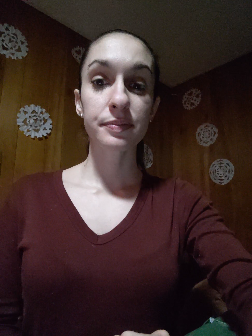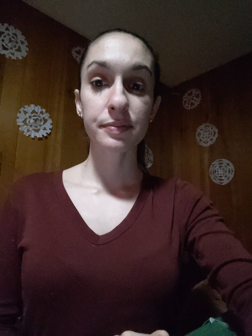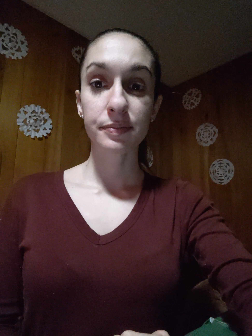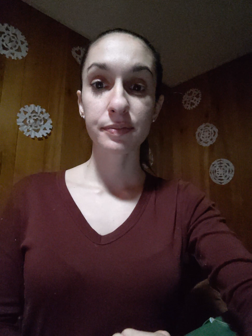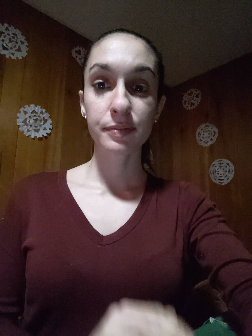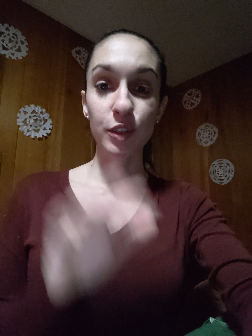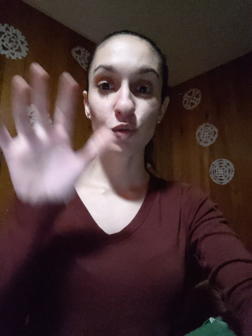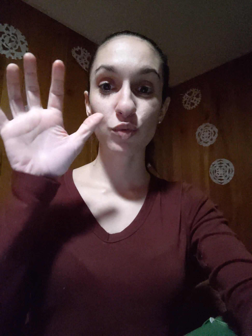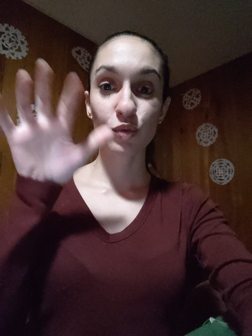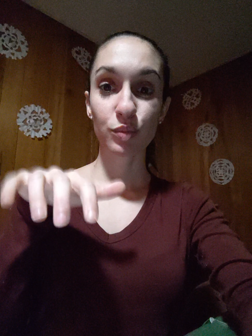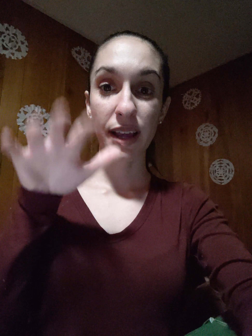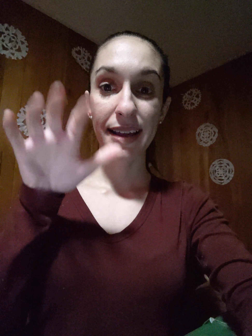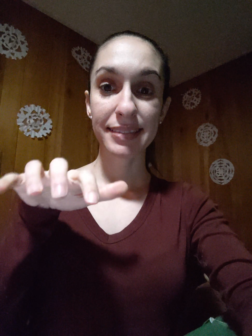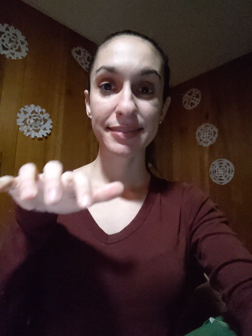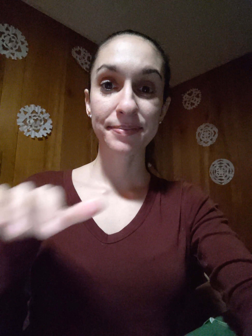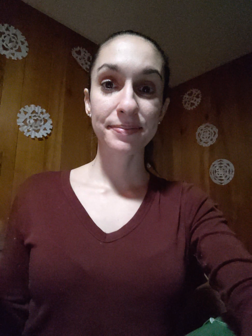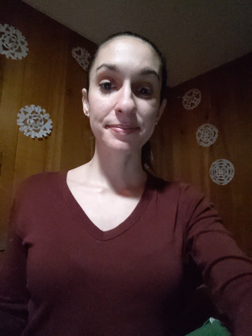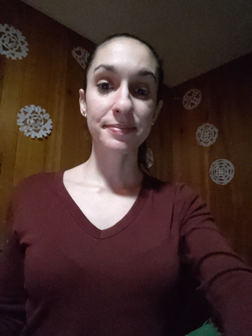rain